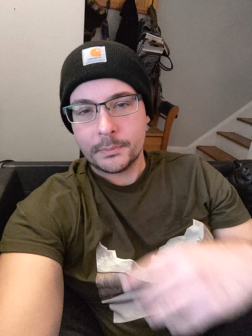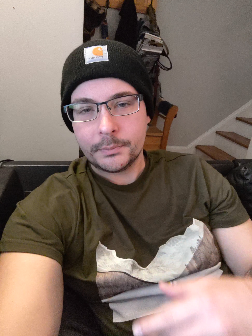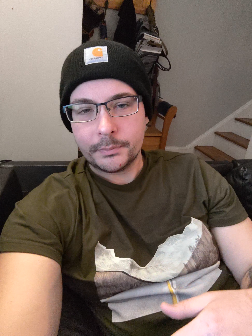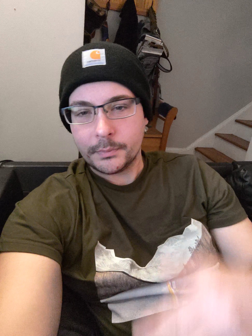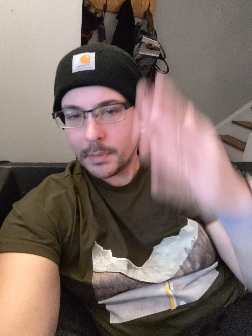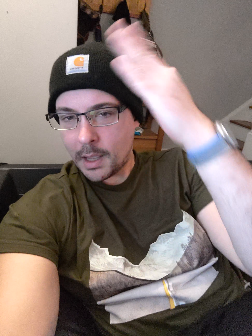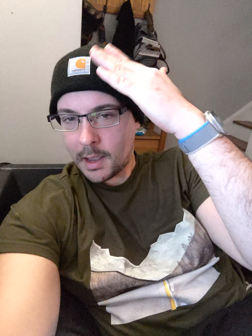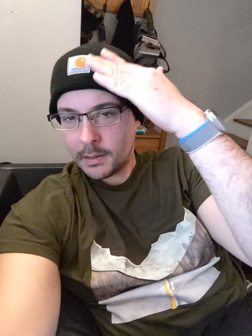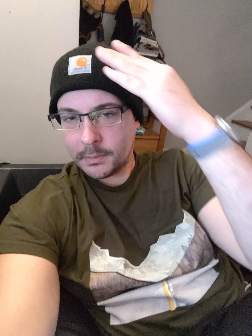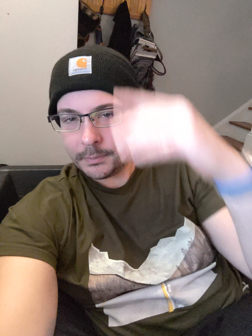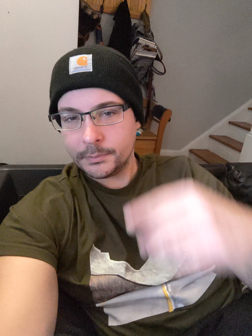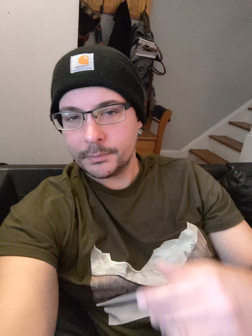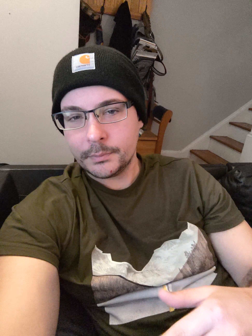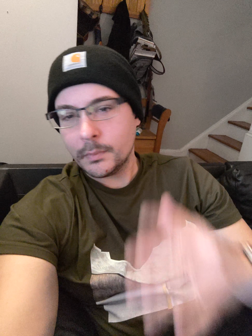hat